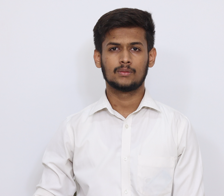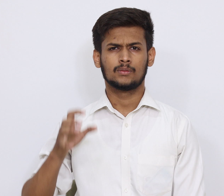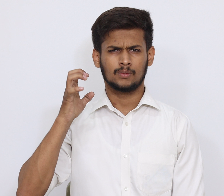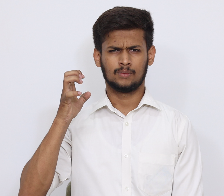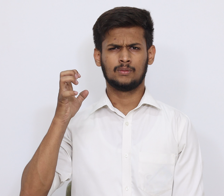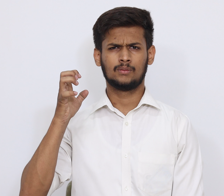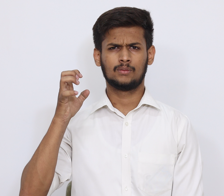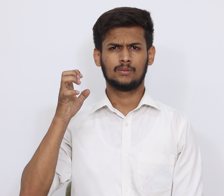stiff